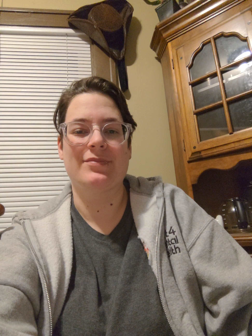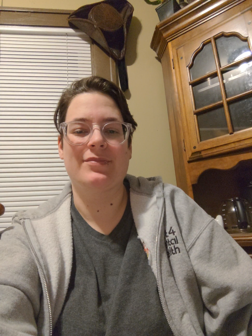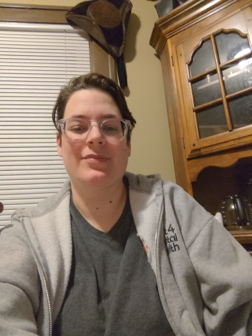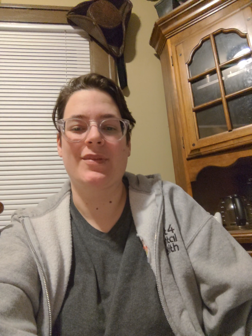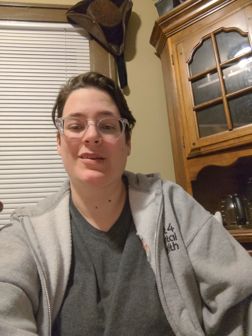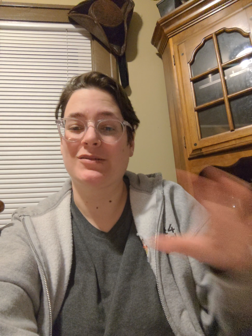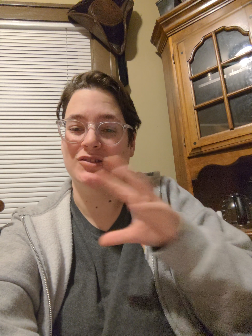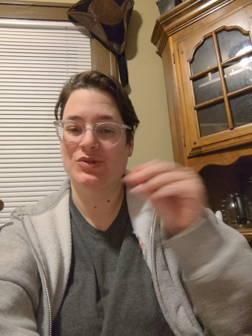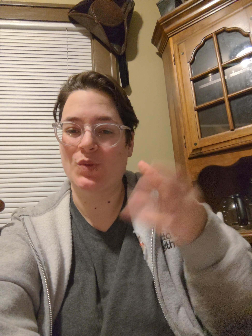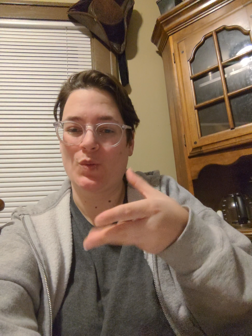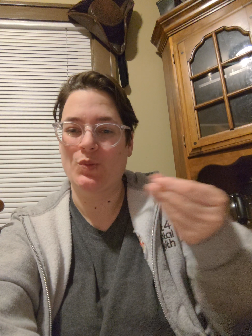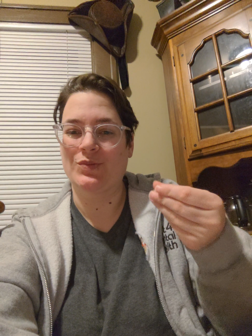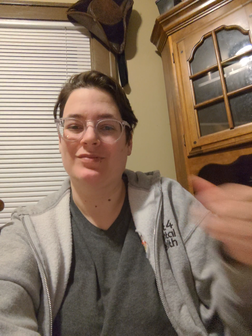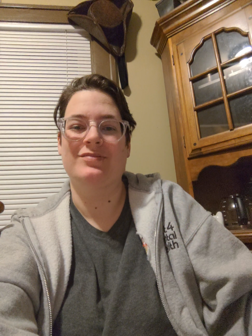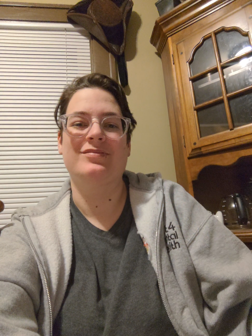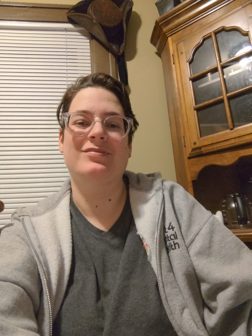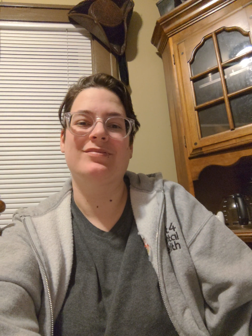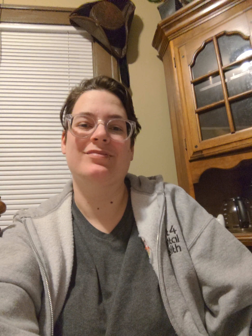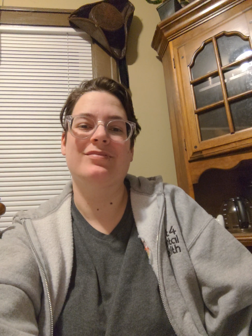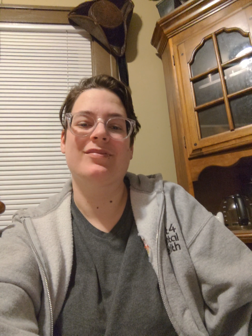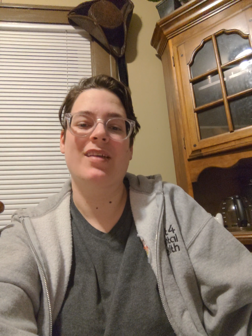story